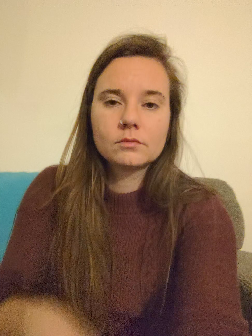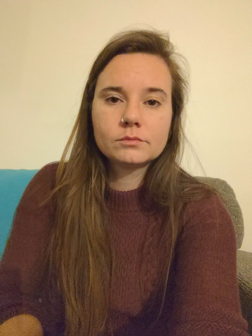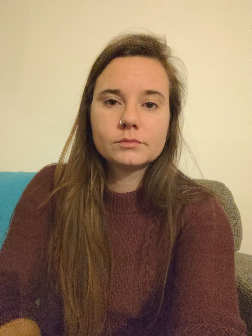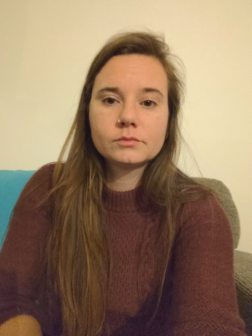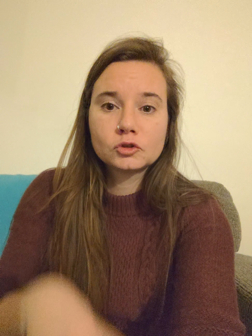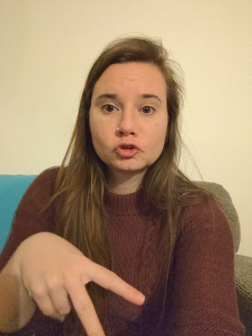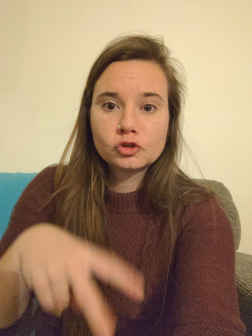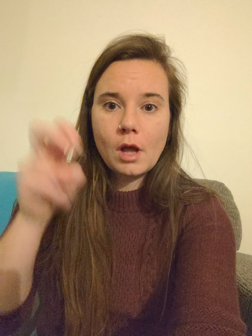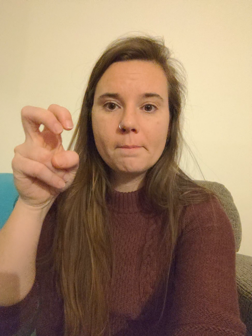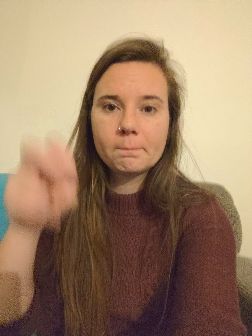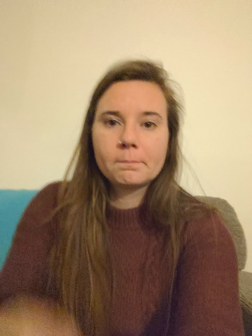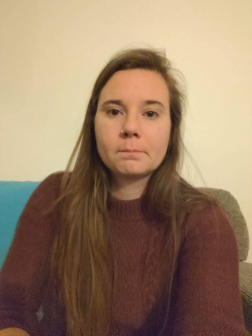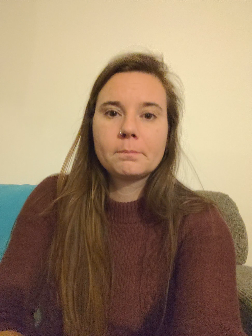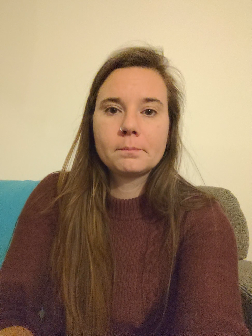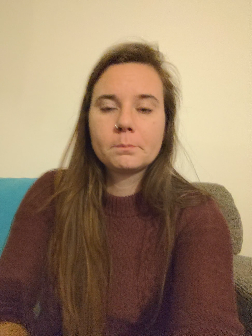jump